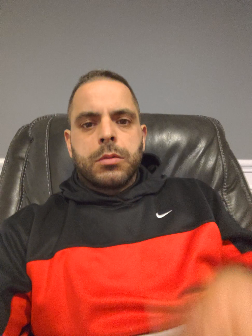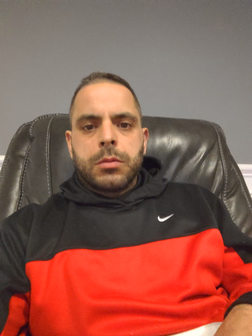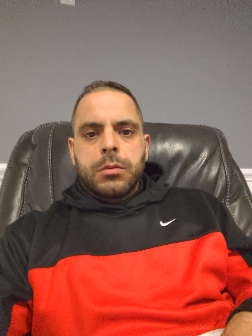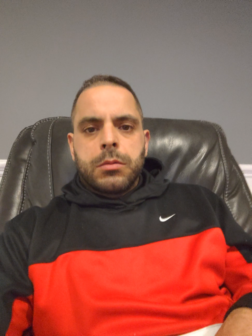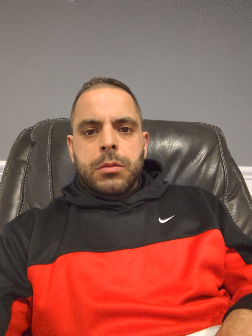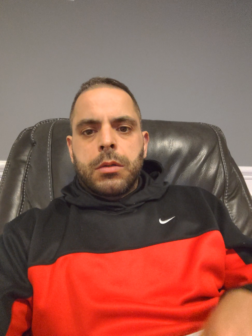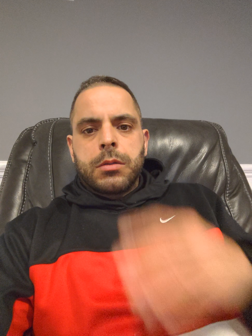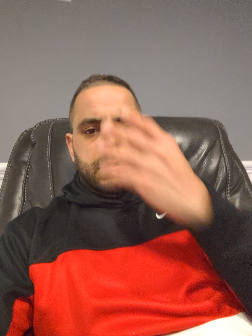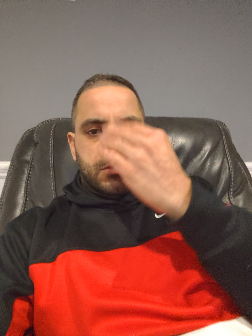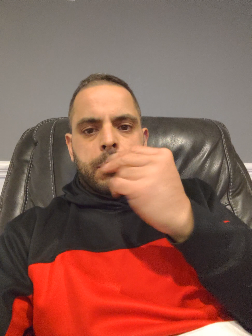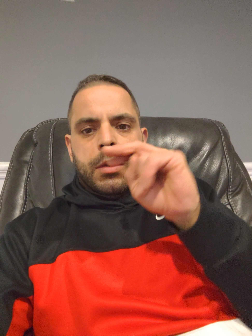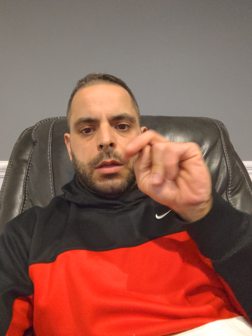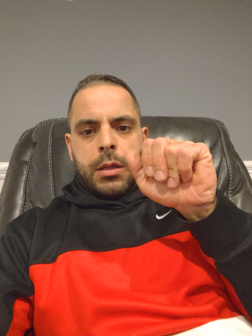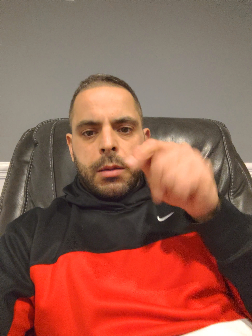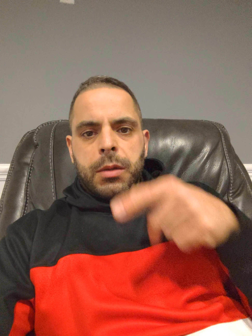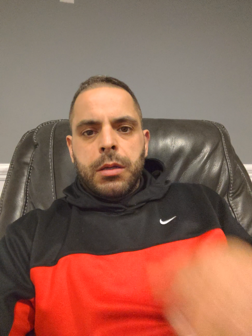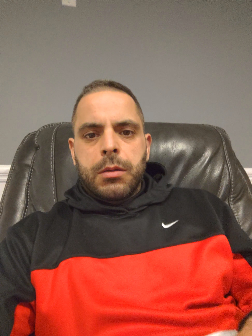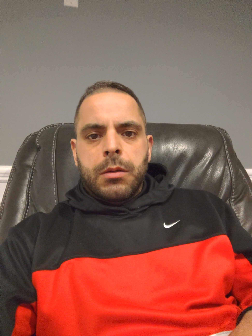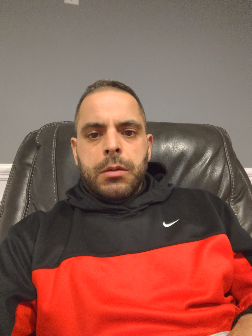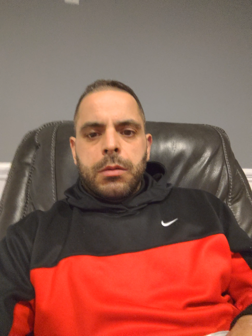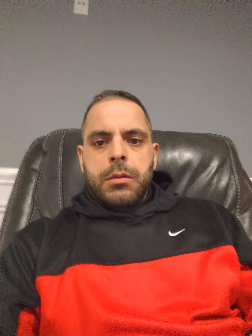nap